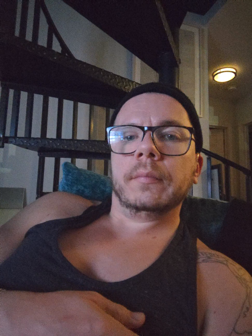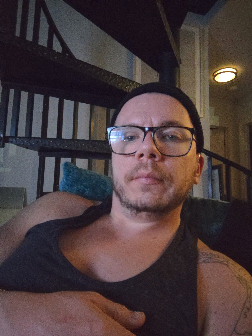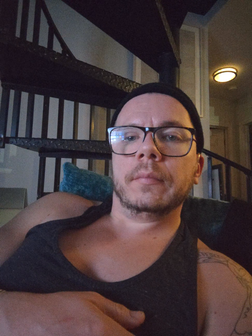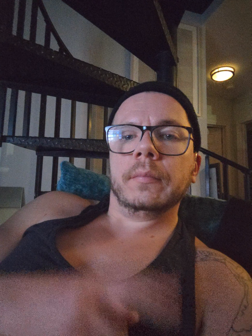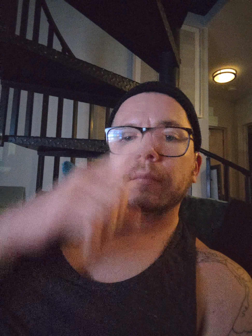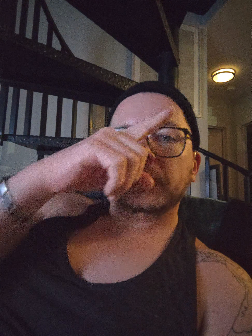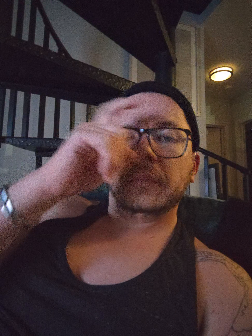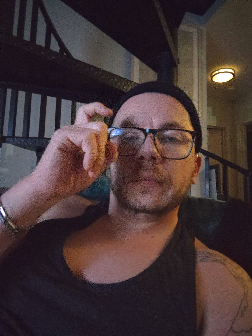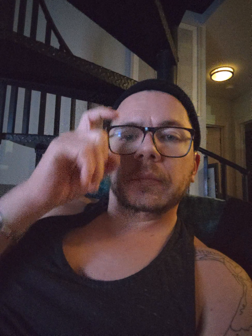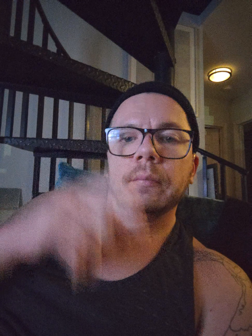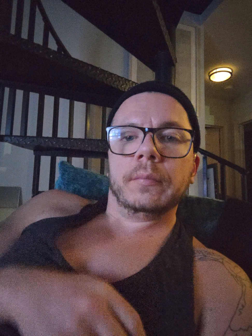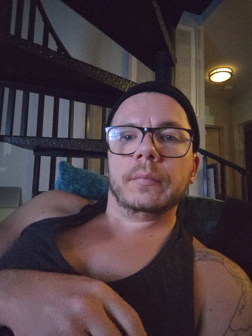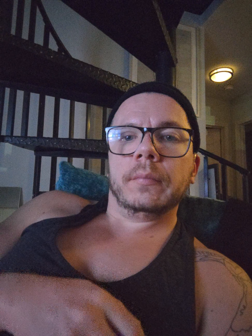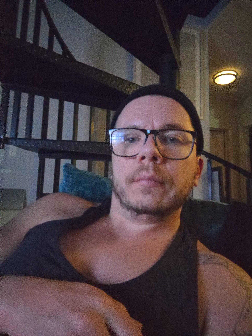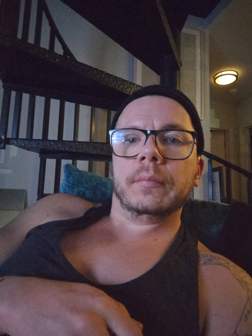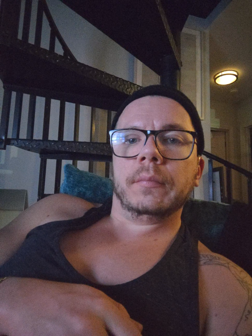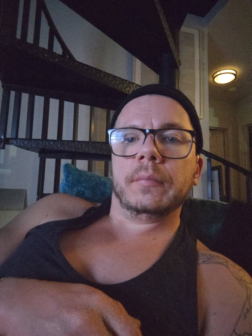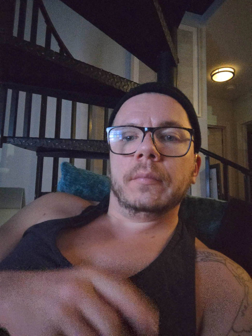because